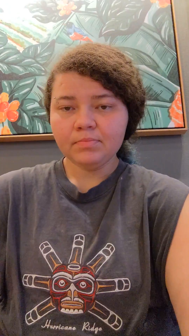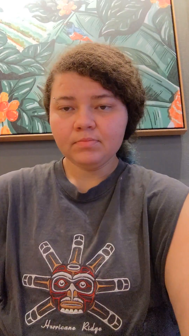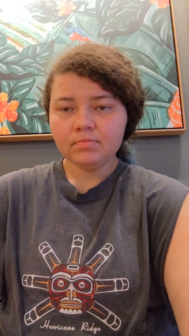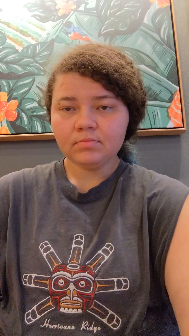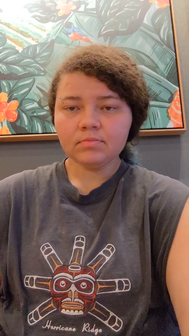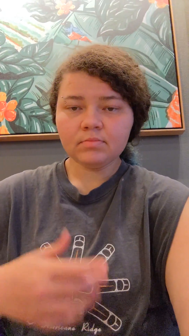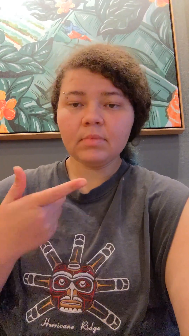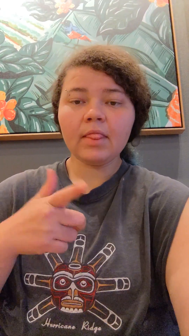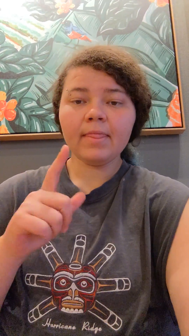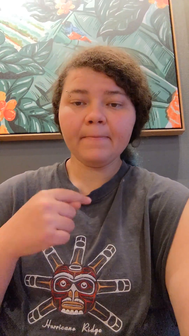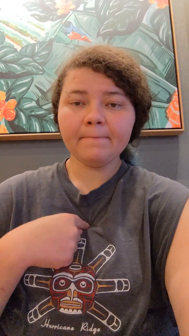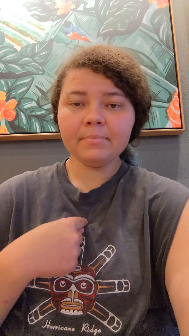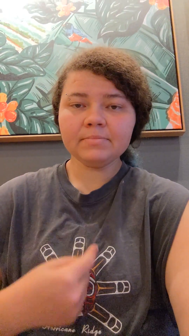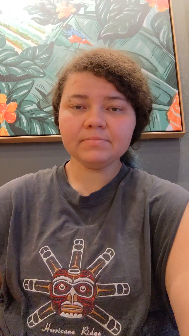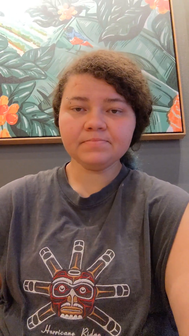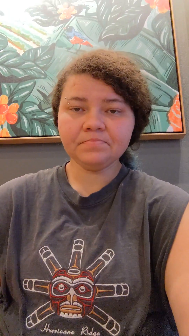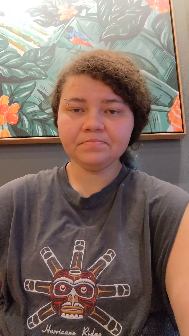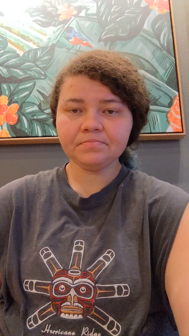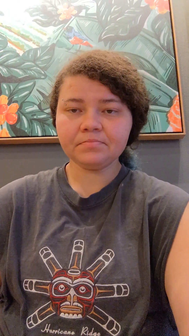let me